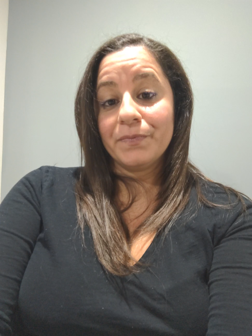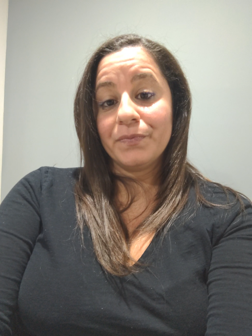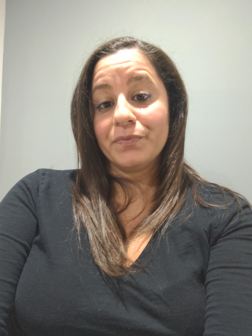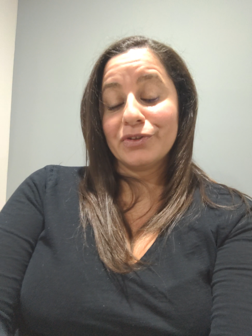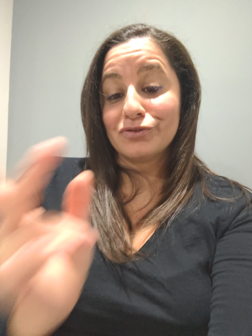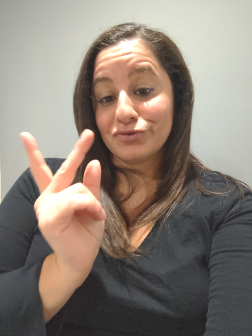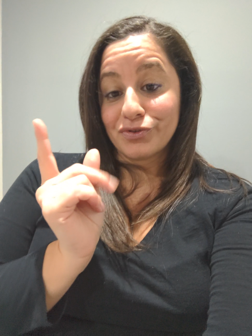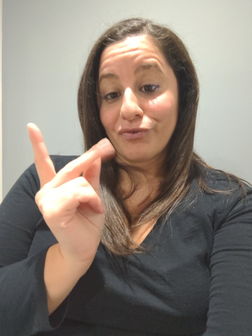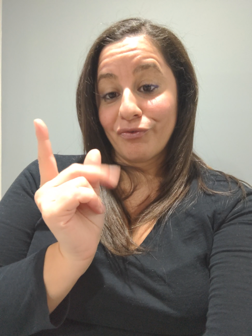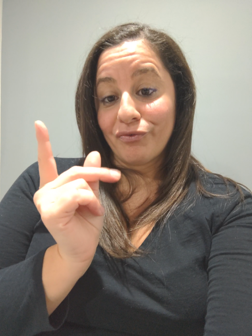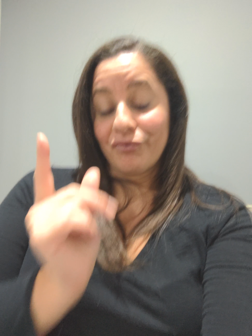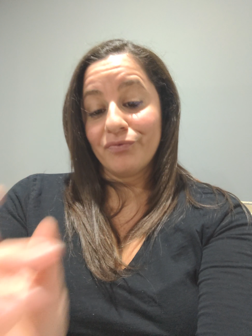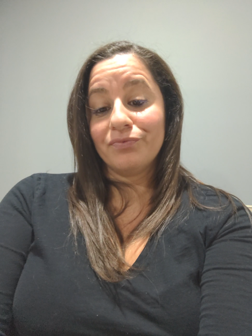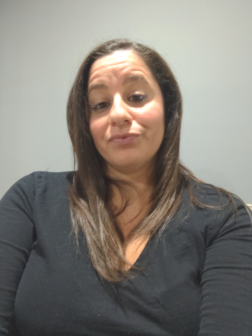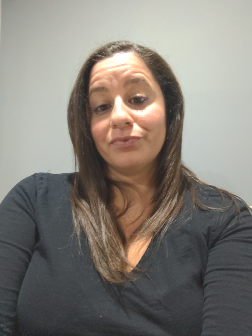dog